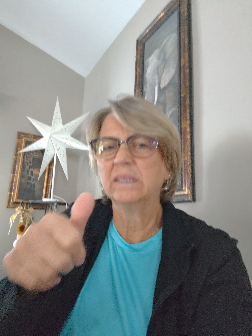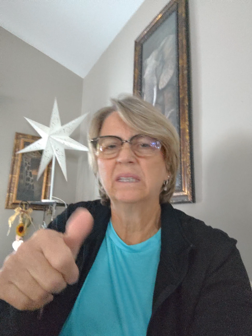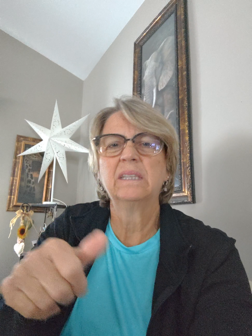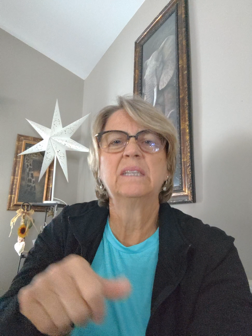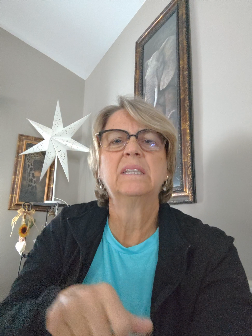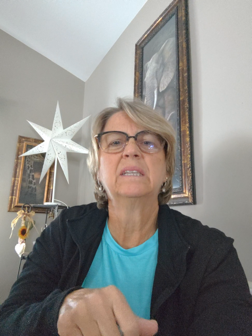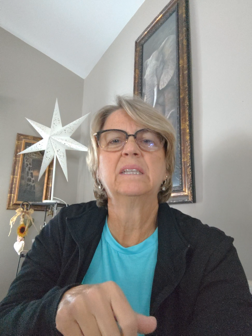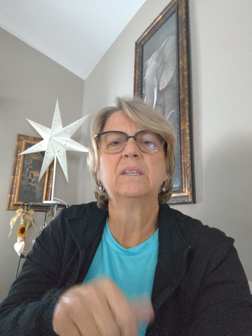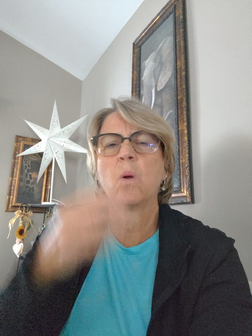nuts